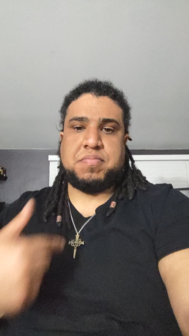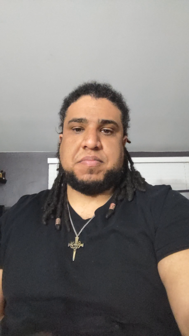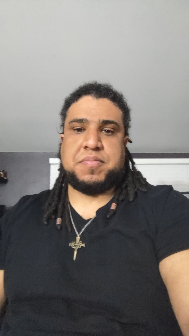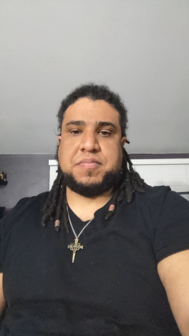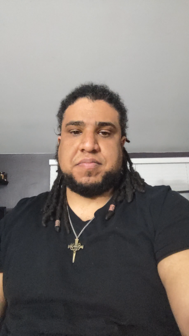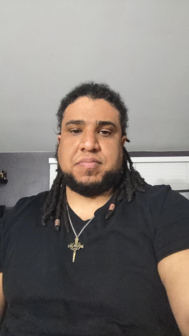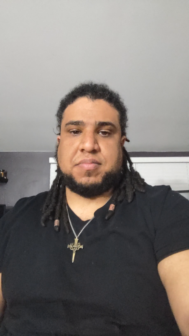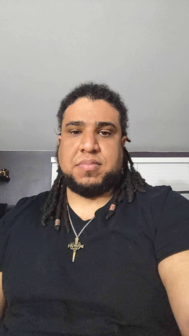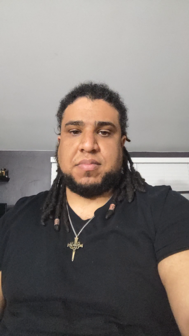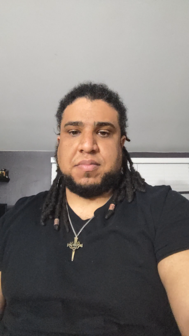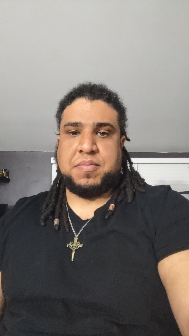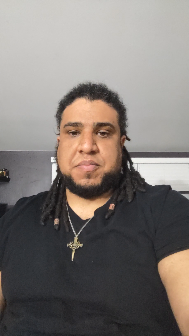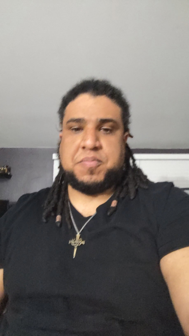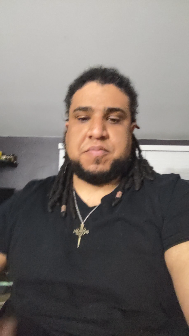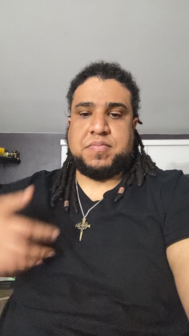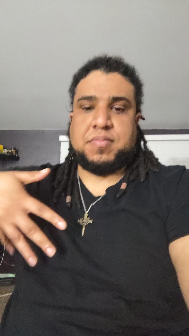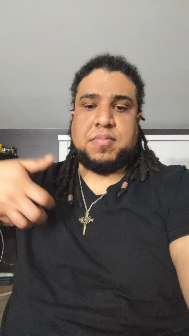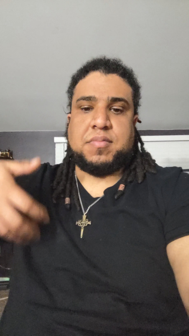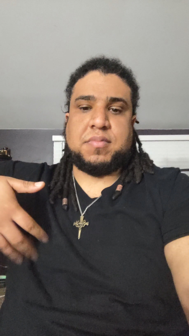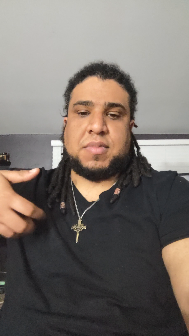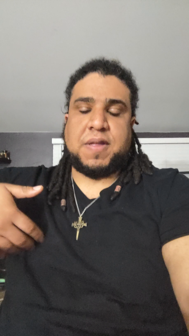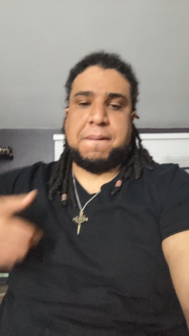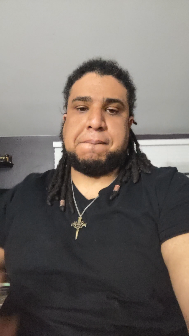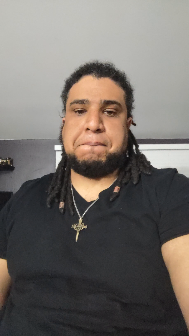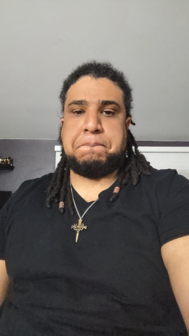monkey